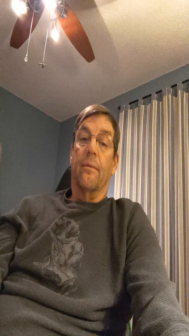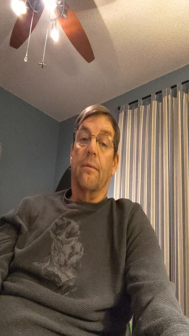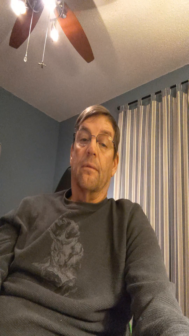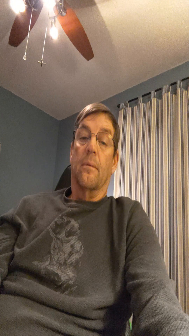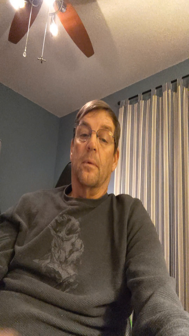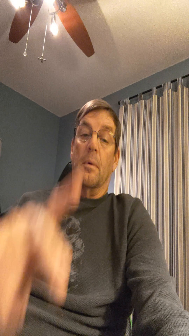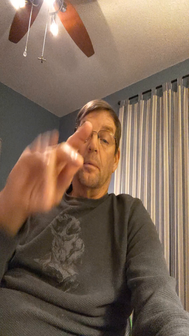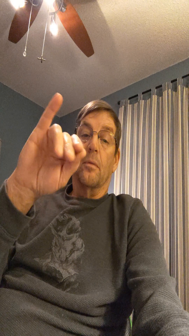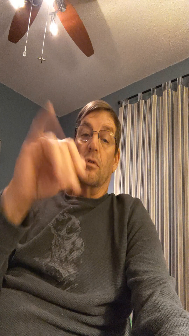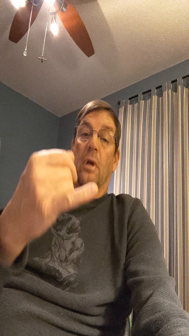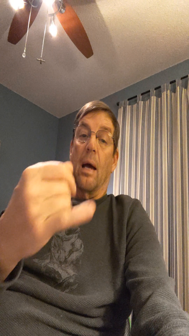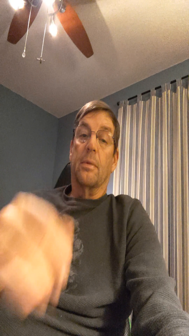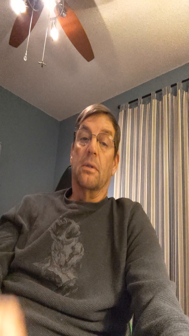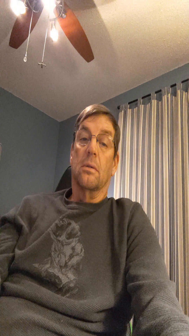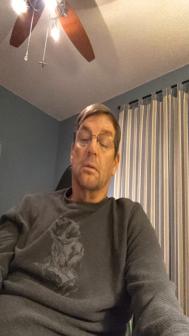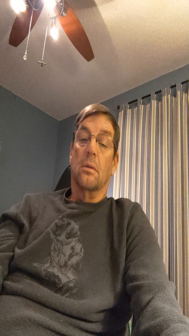pajamas